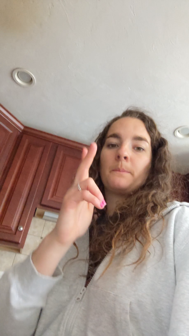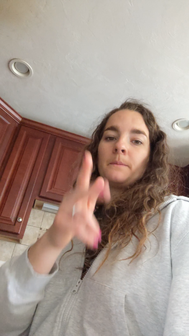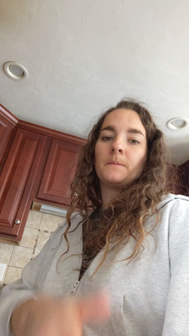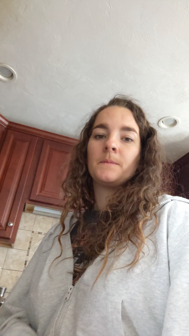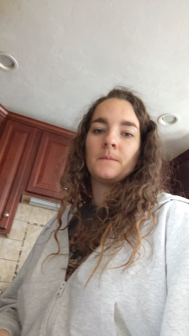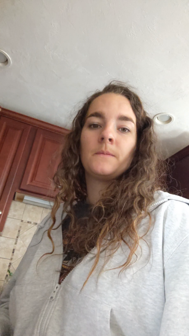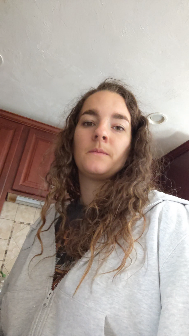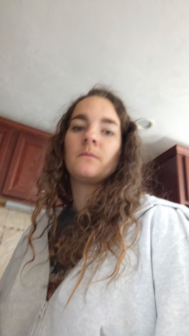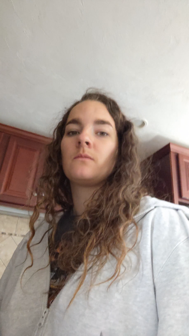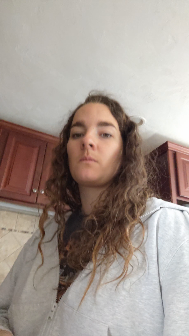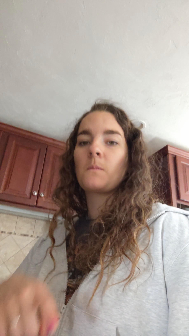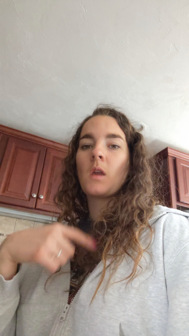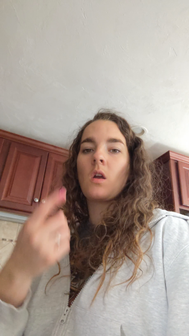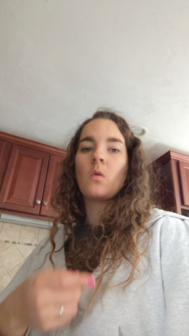about